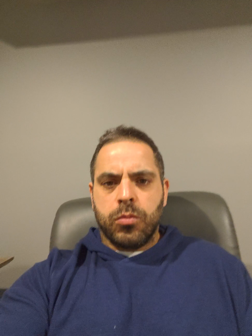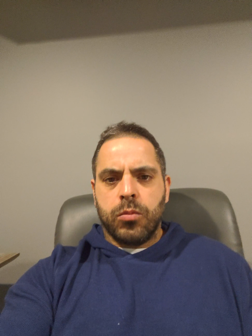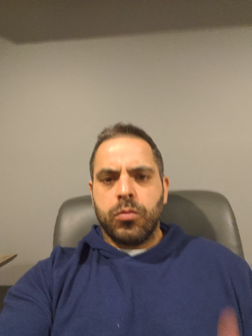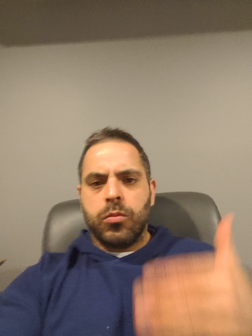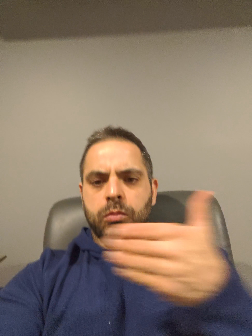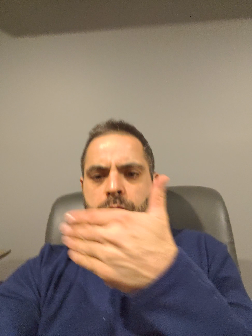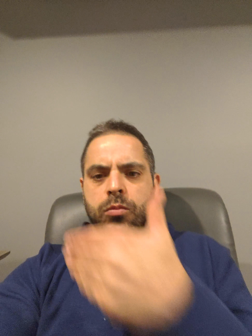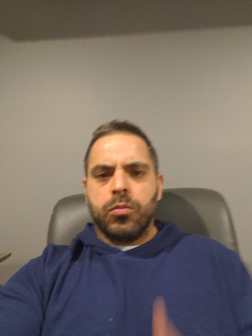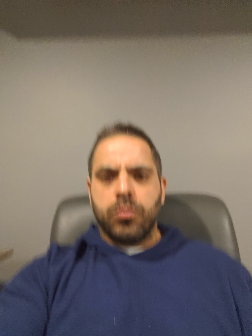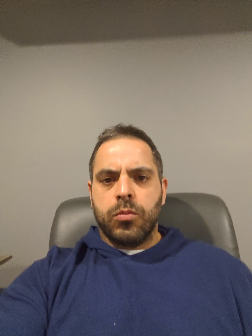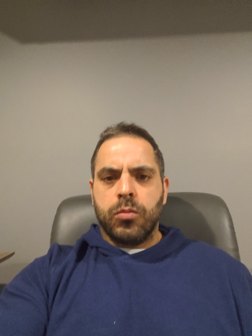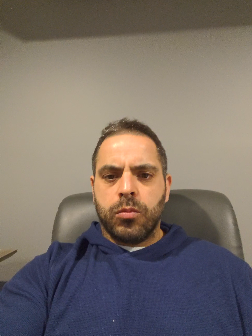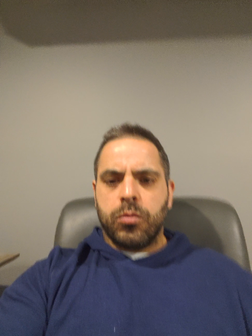fish